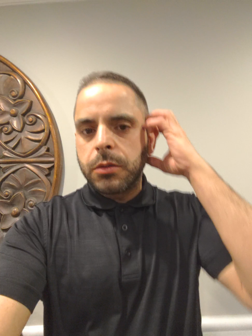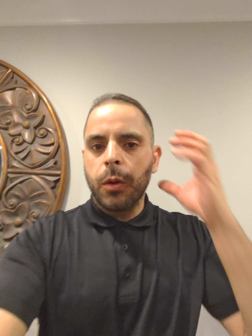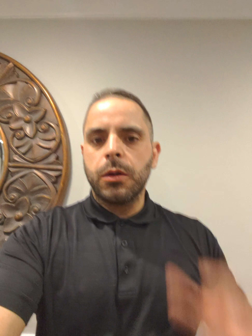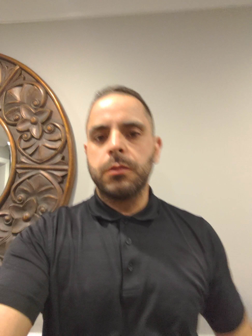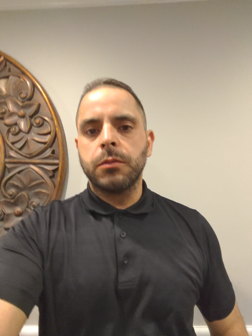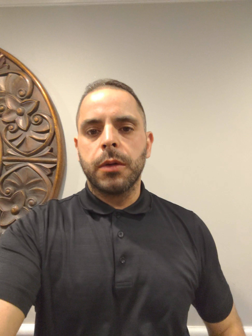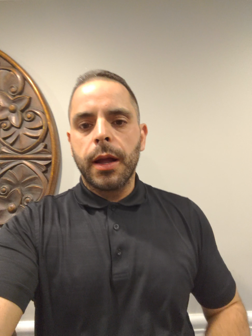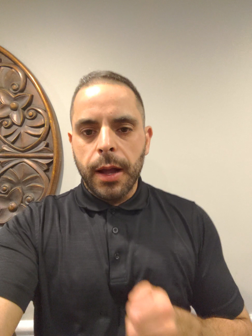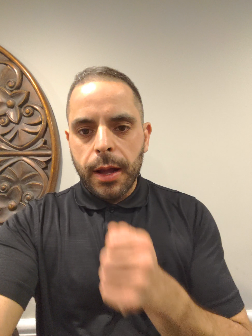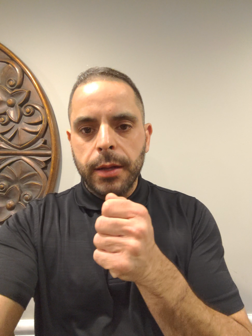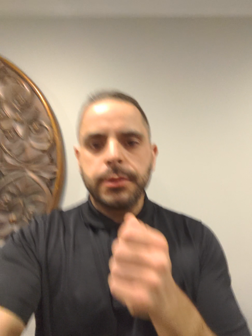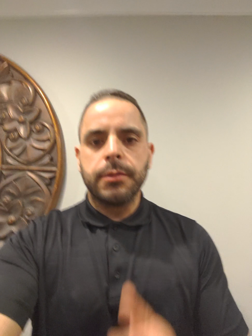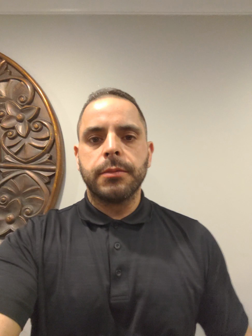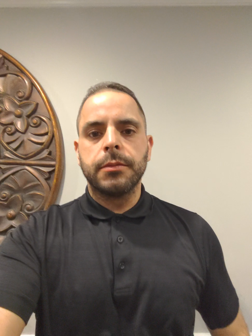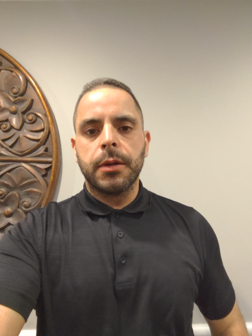hide